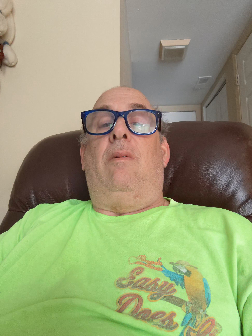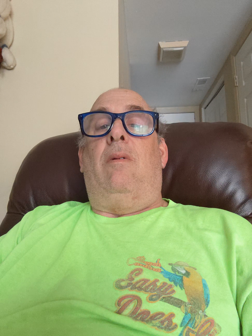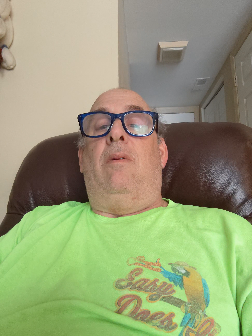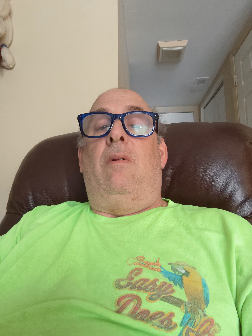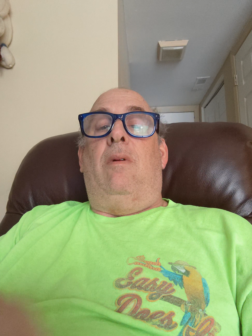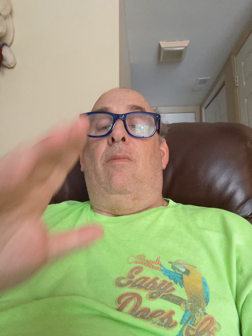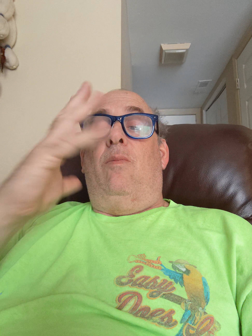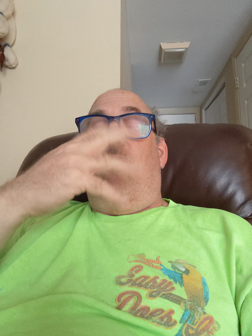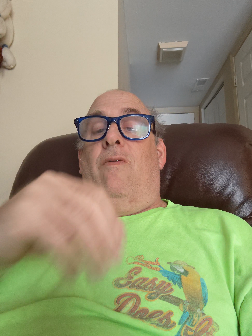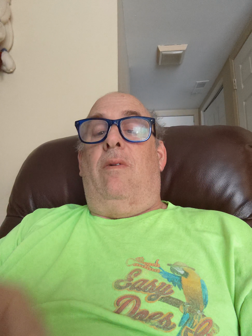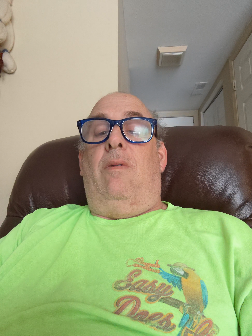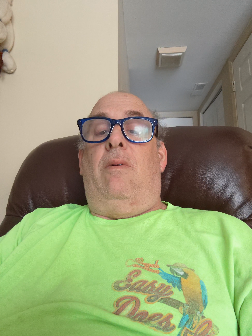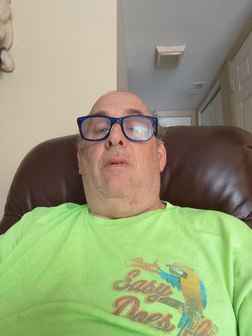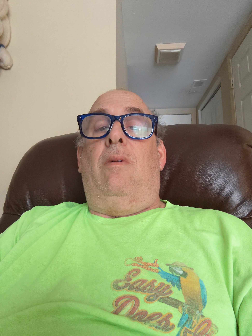pretty